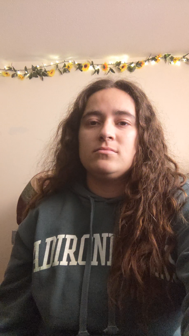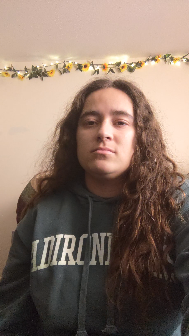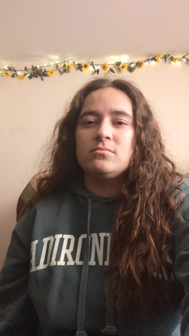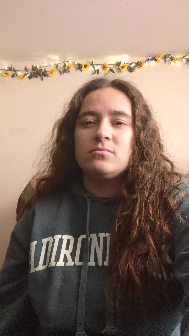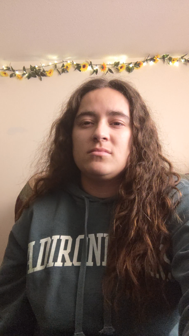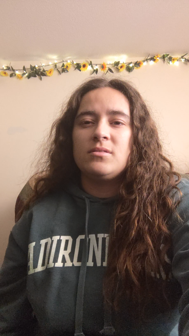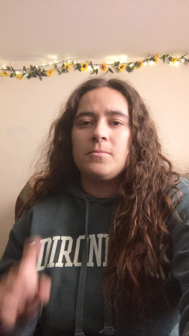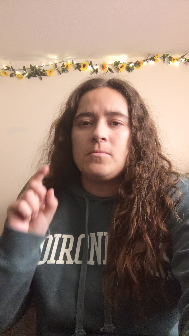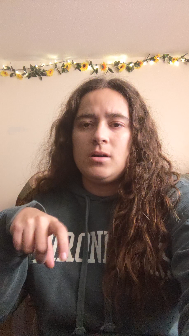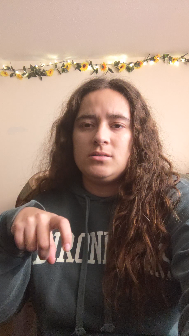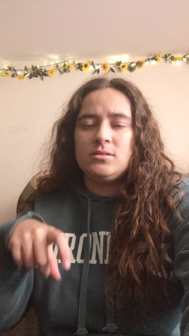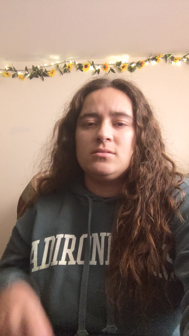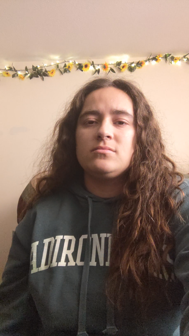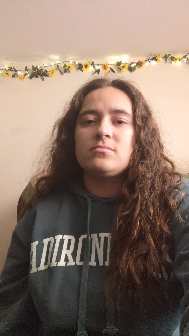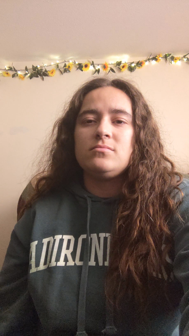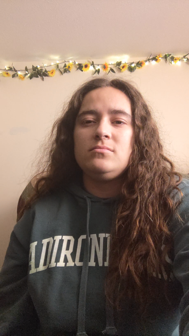must